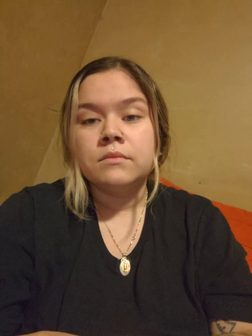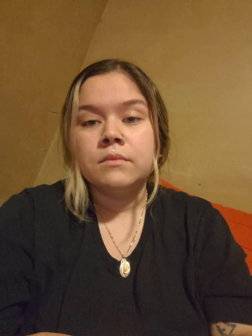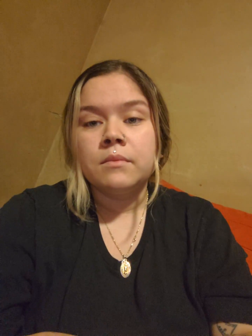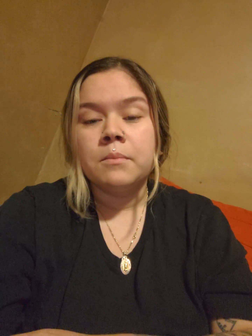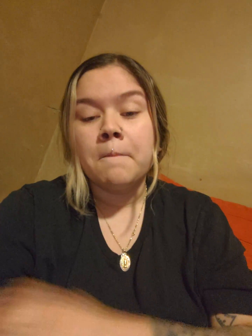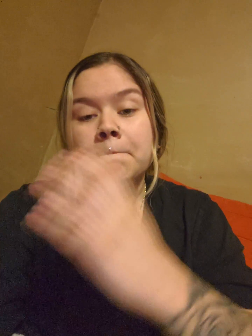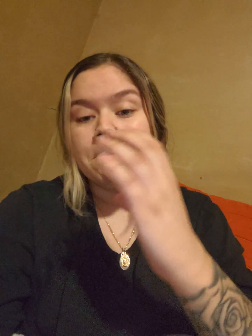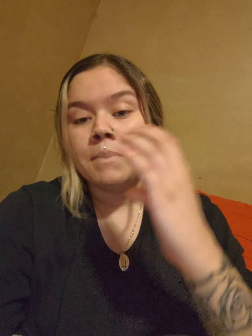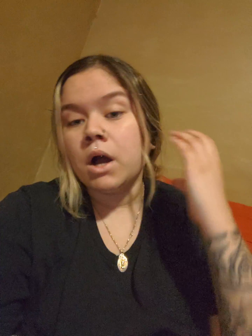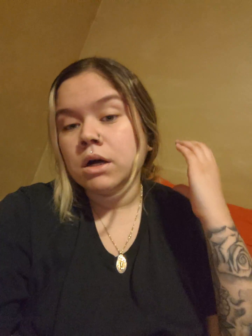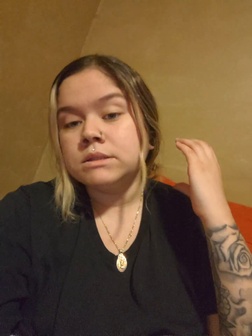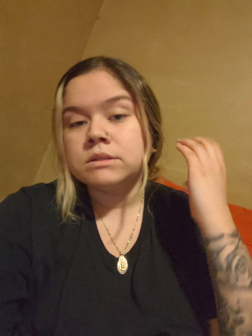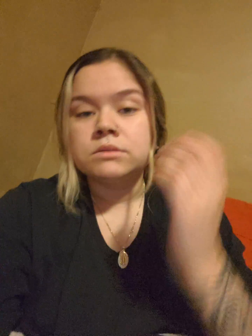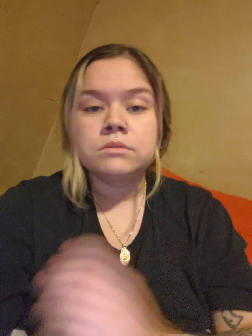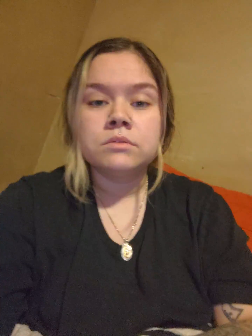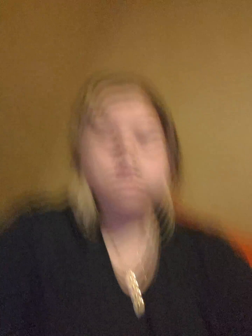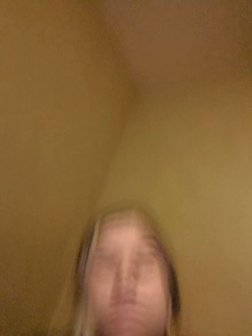bus